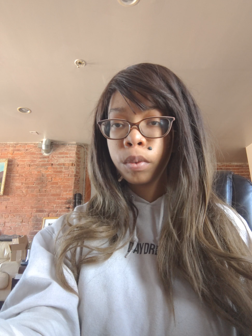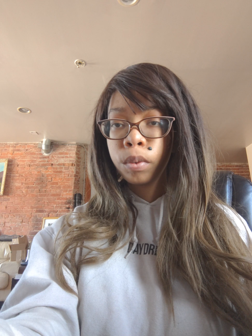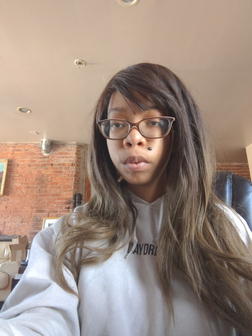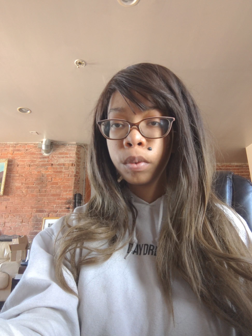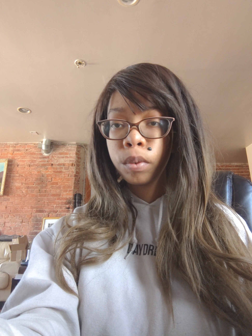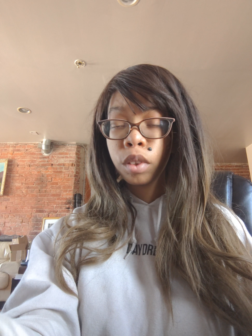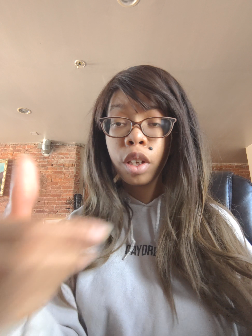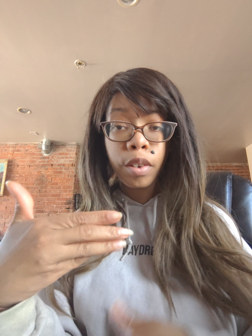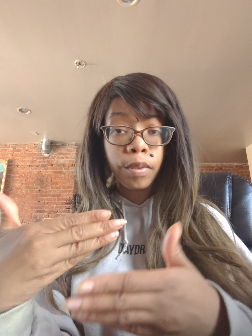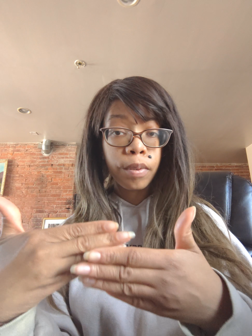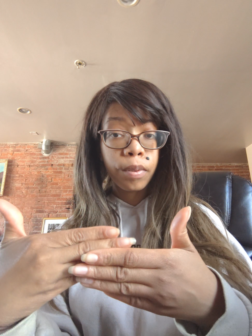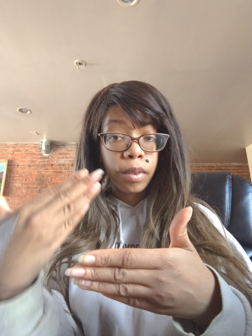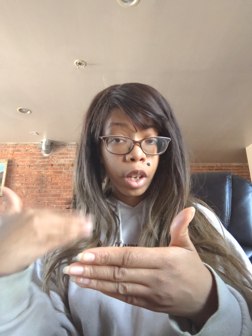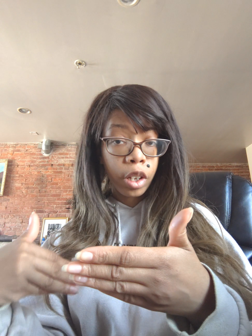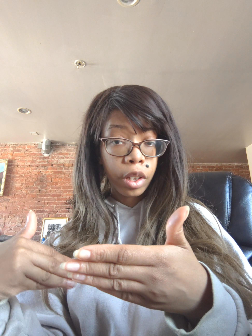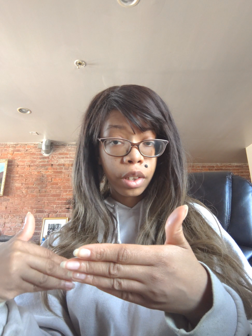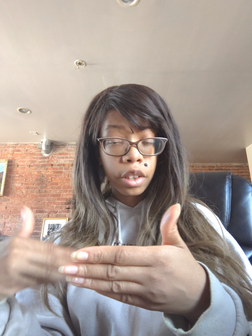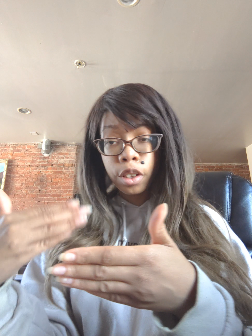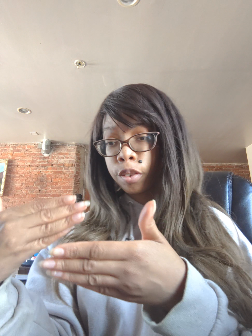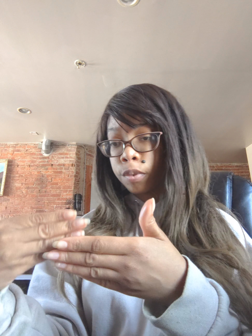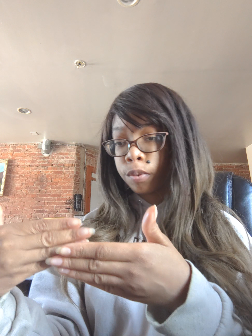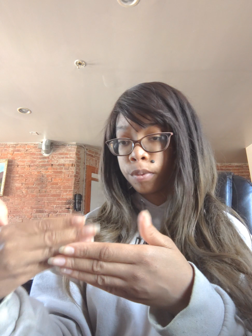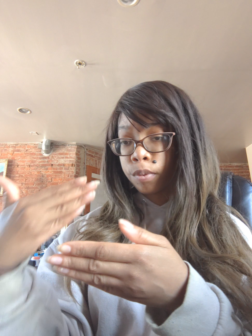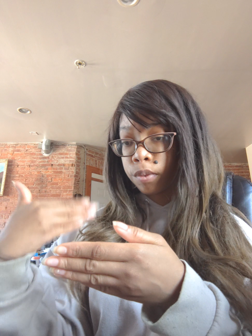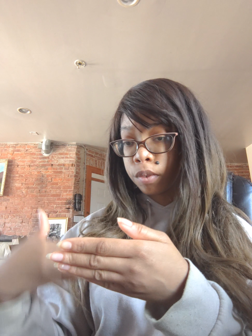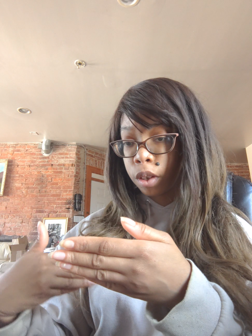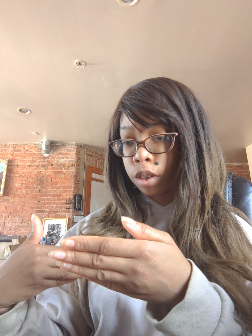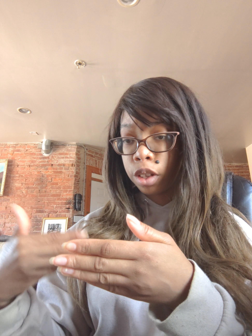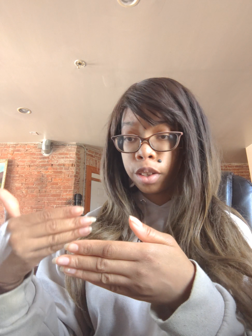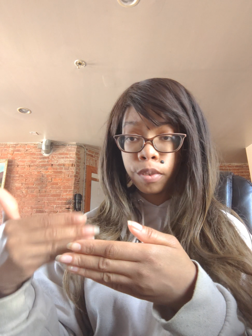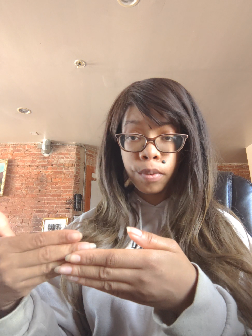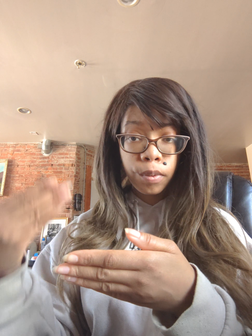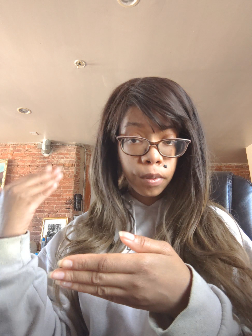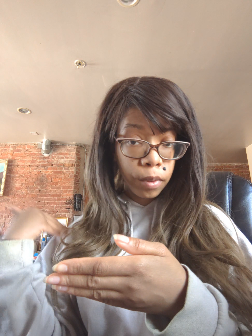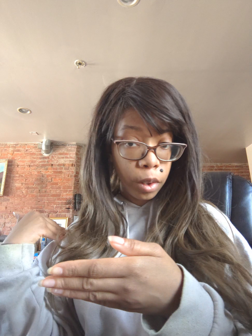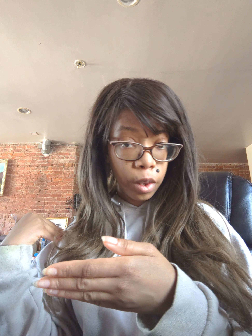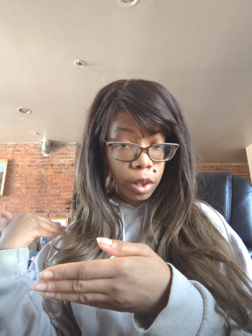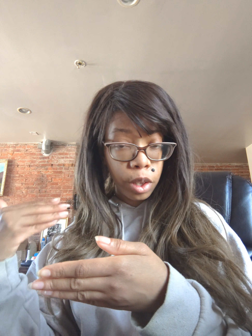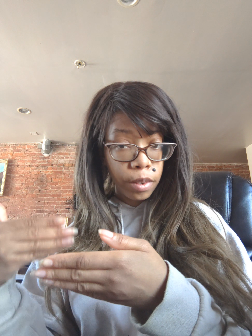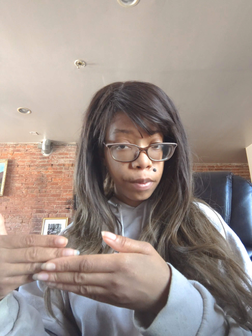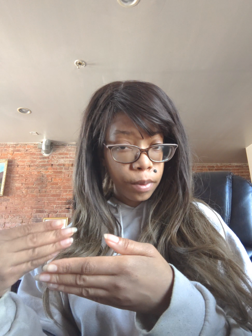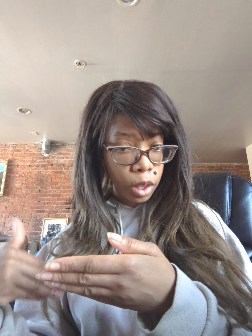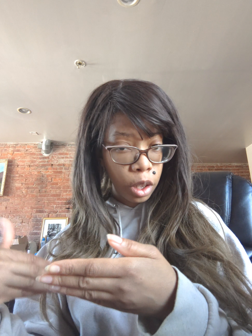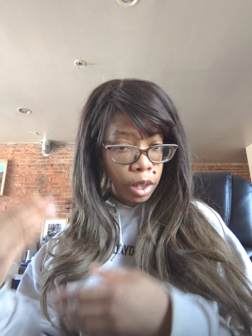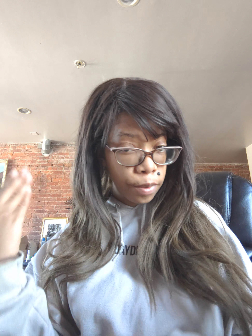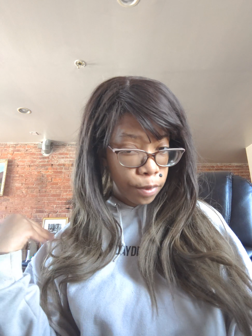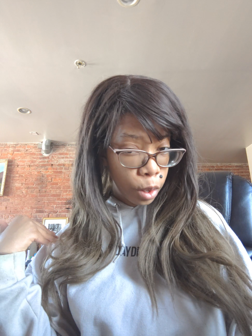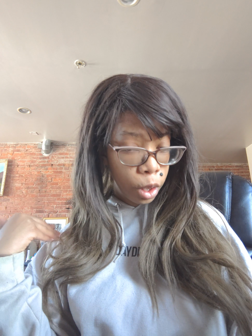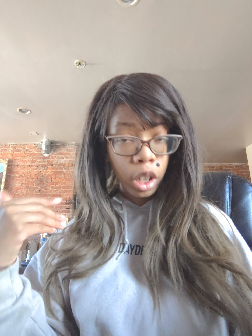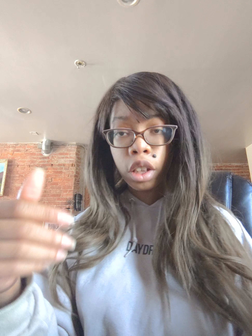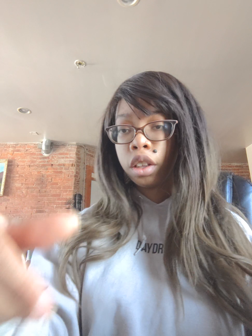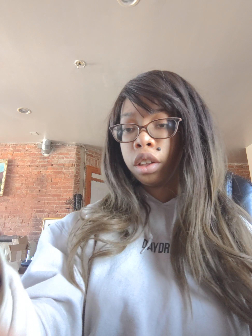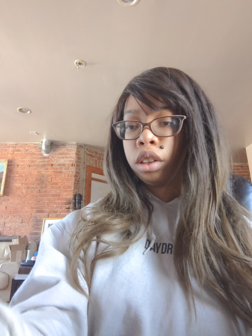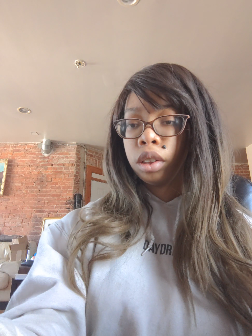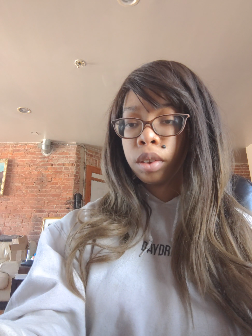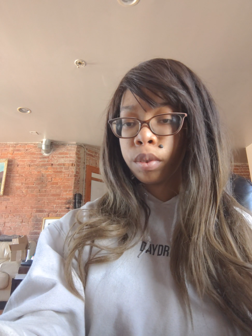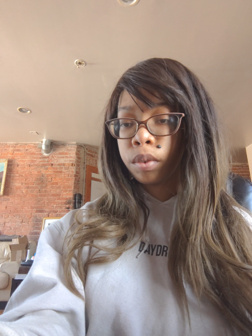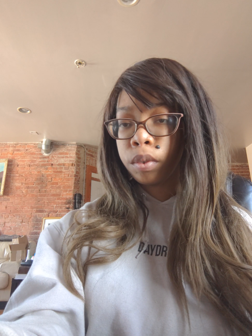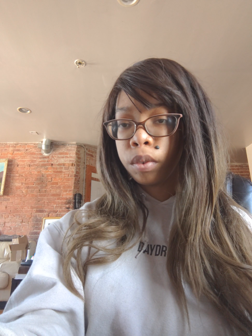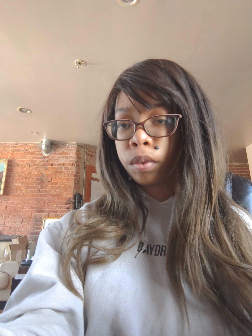before